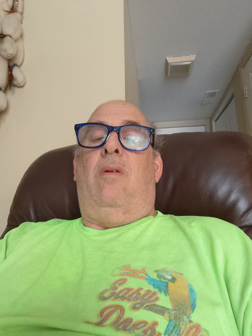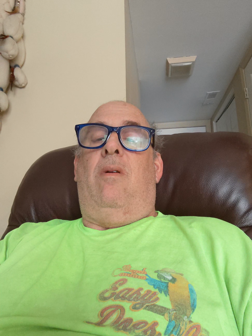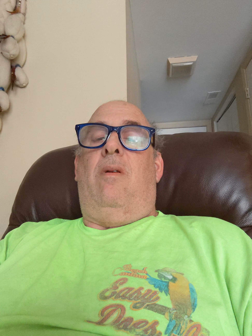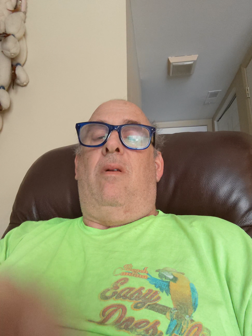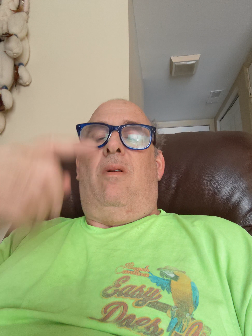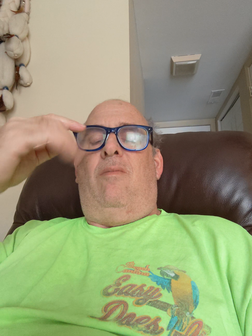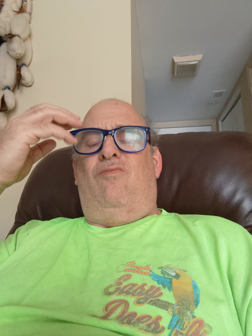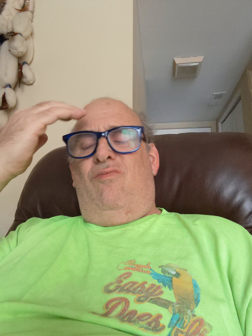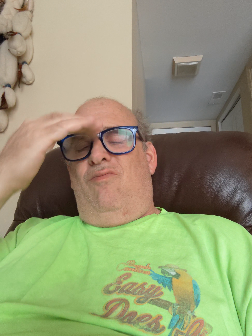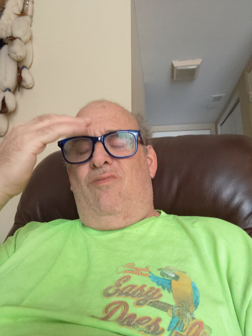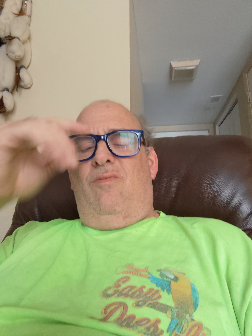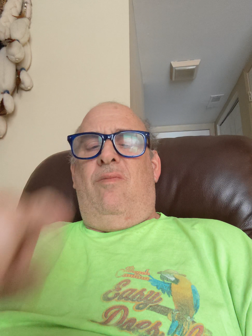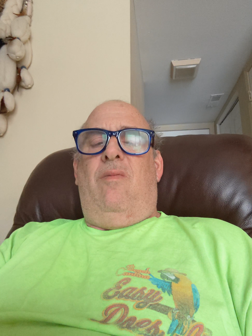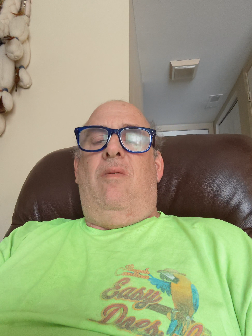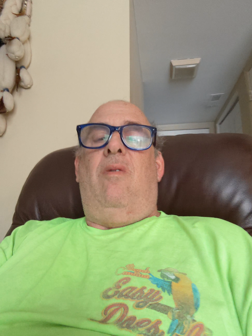think